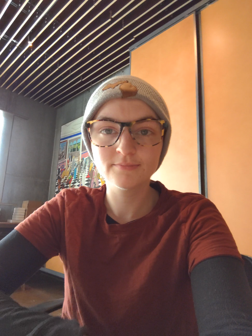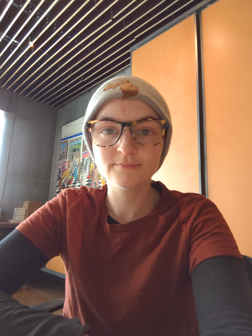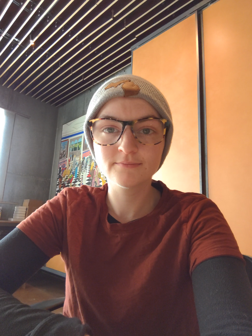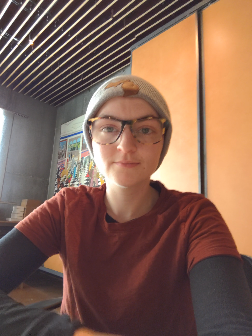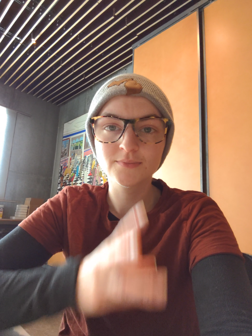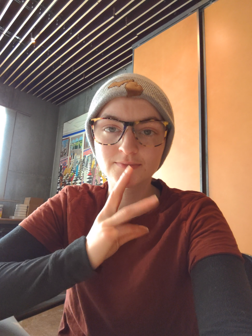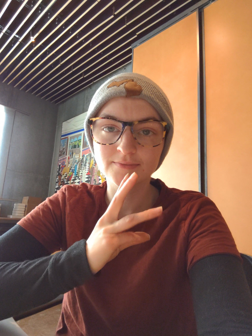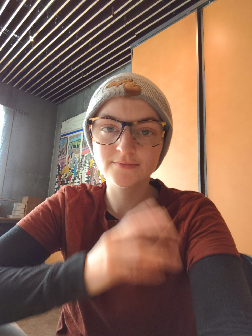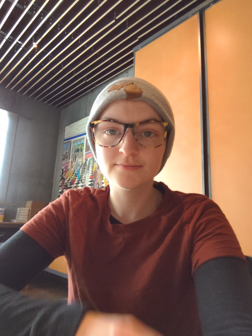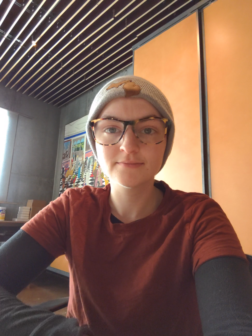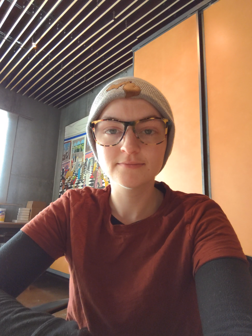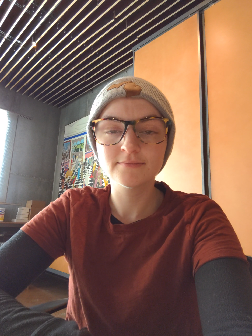water